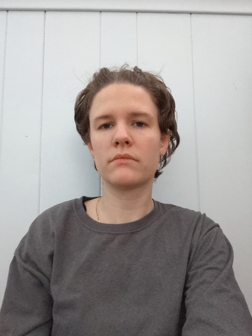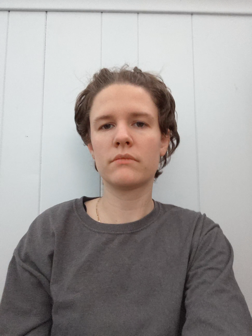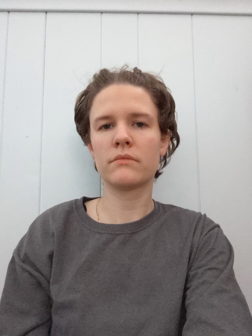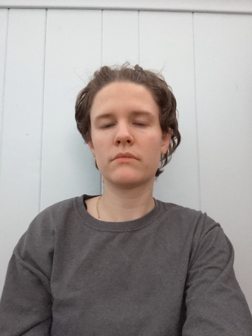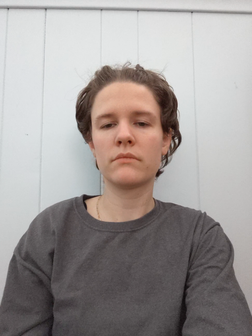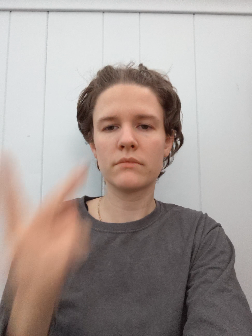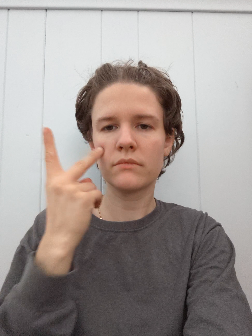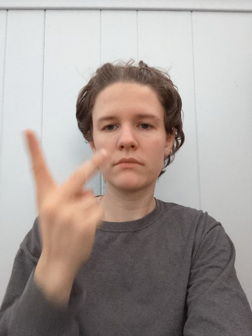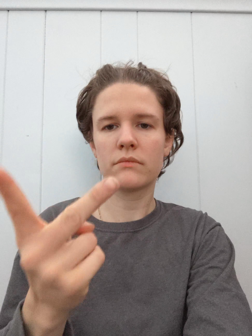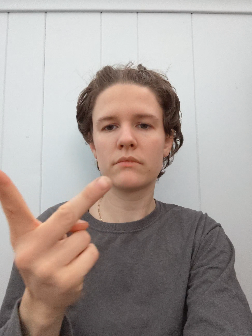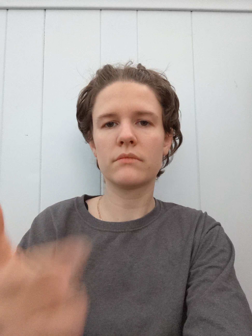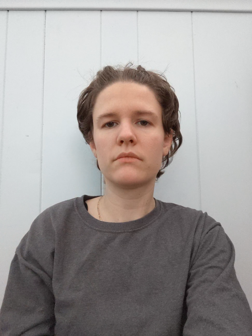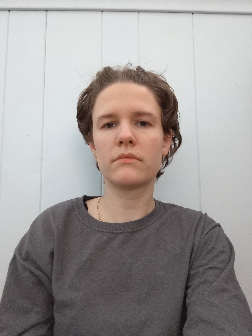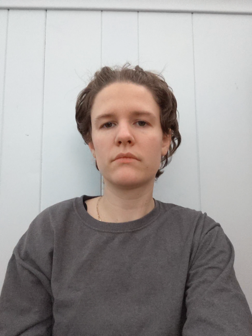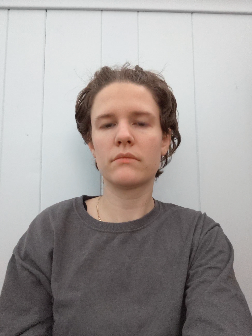see